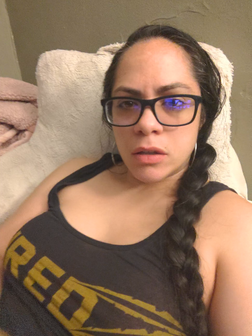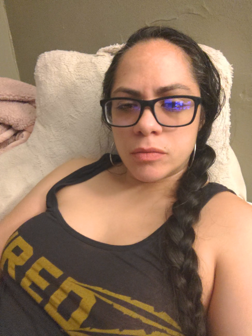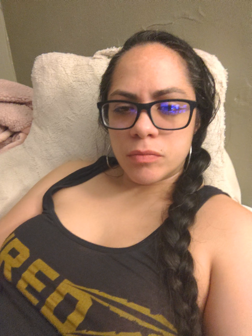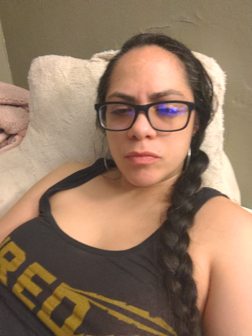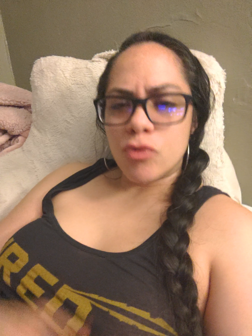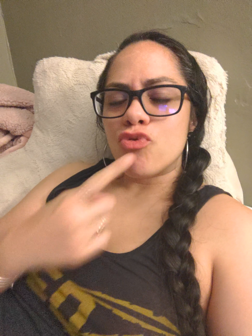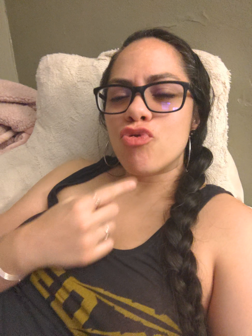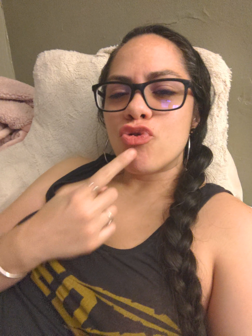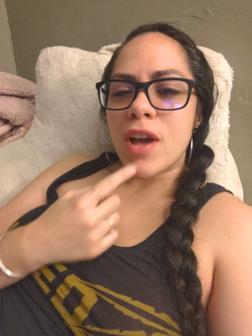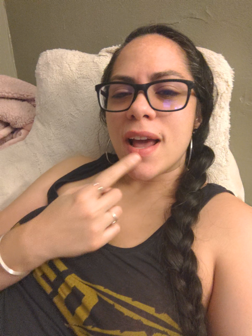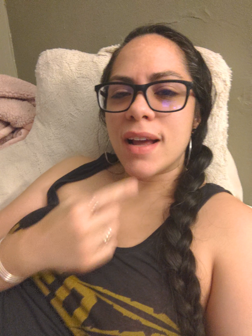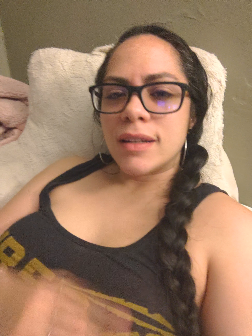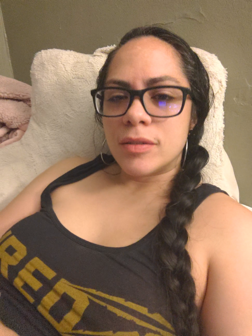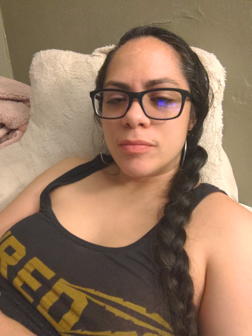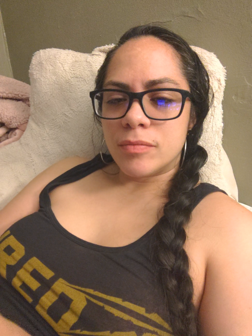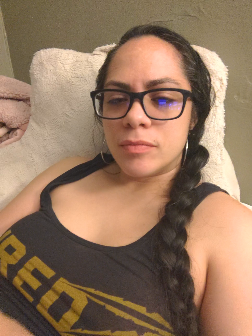red